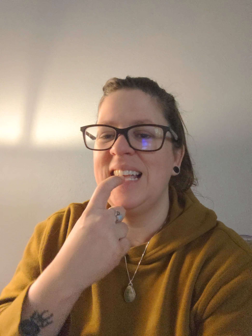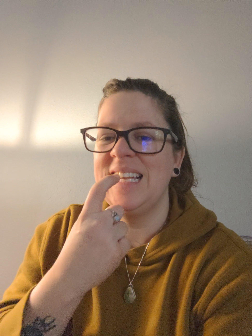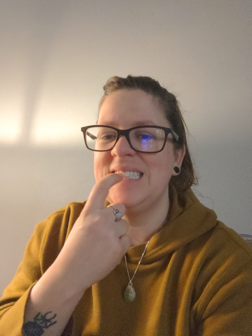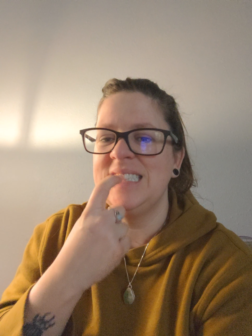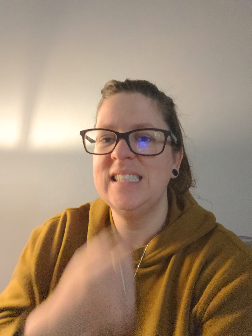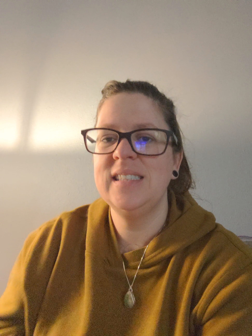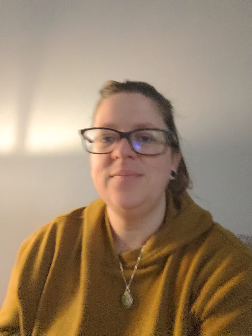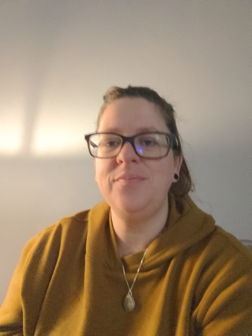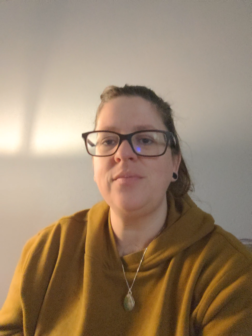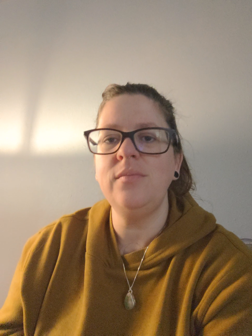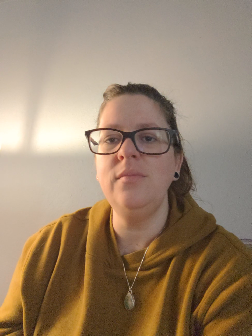window